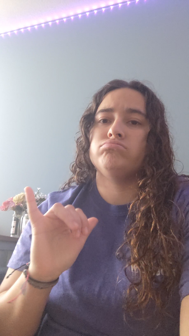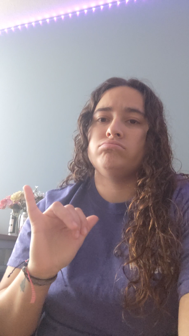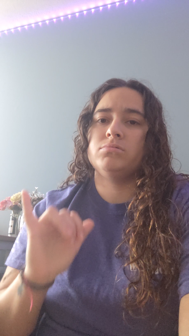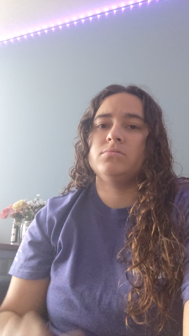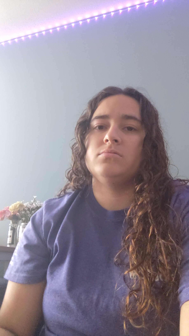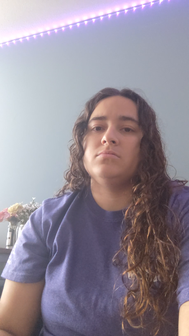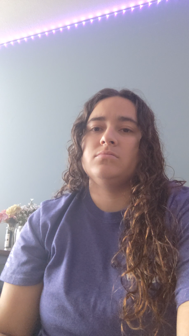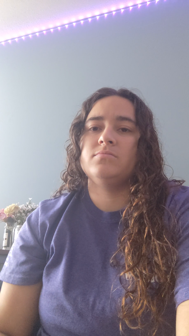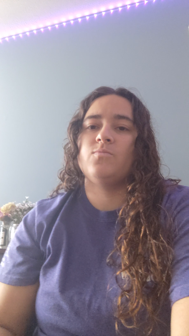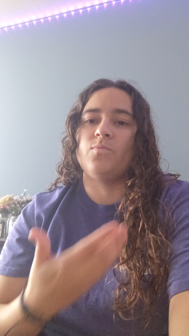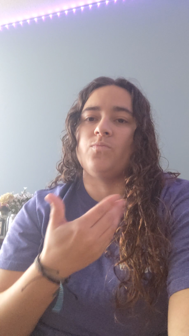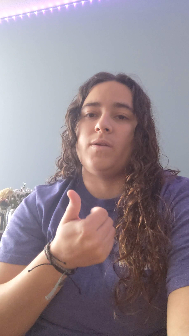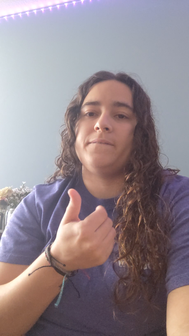butterfly